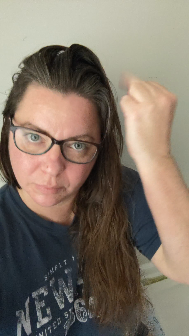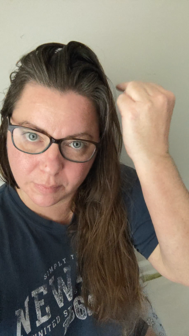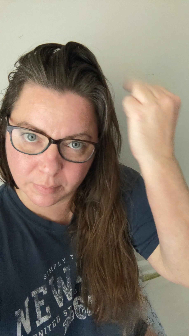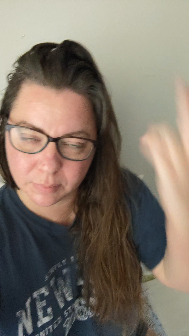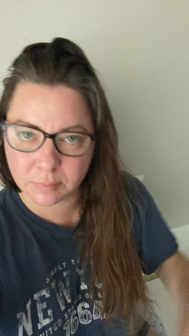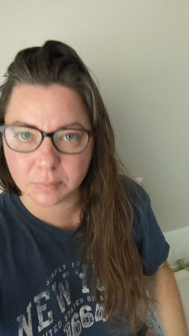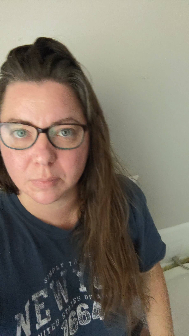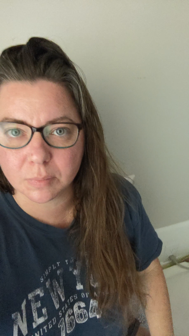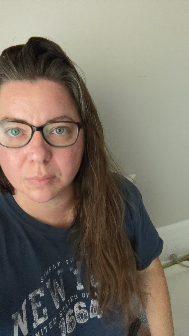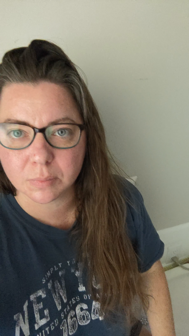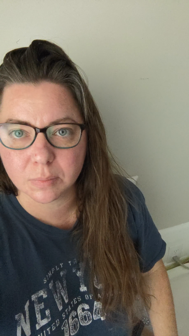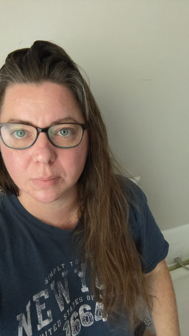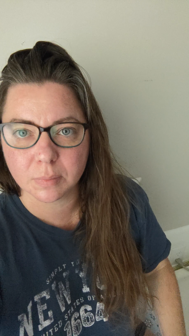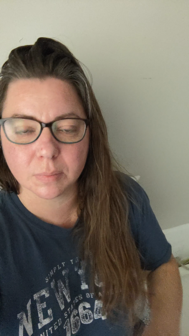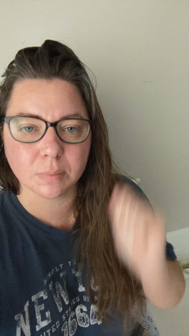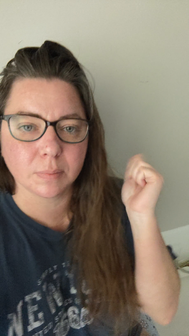bat